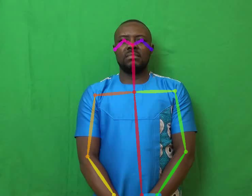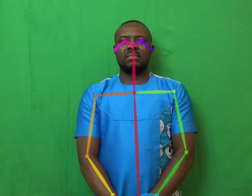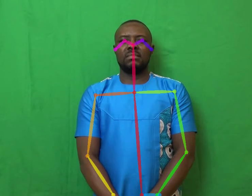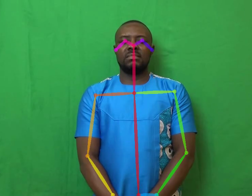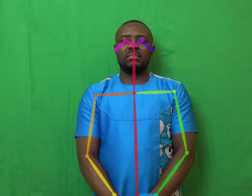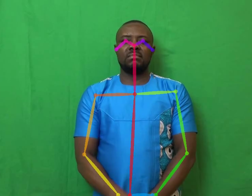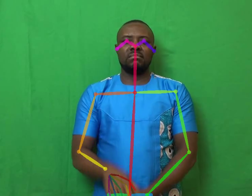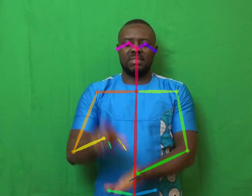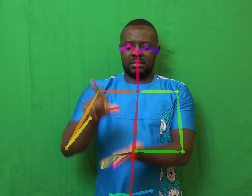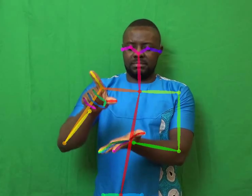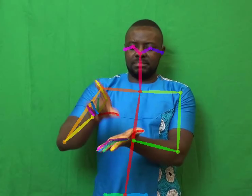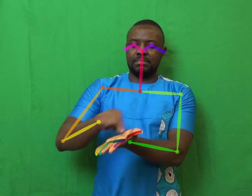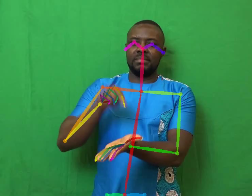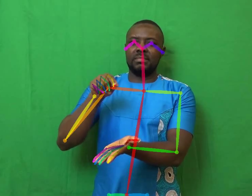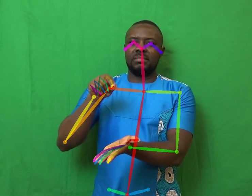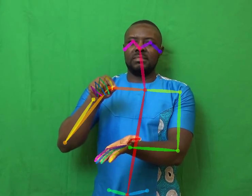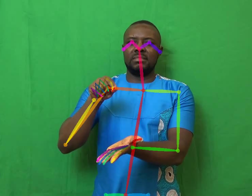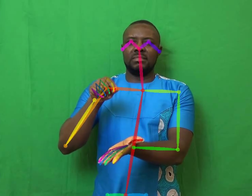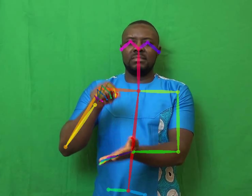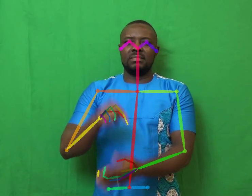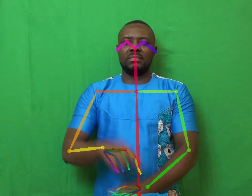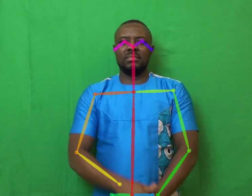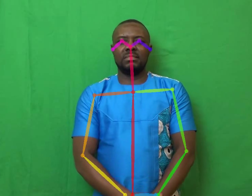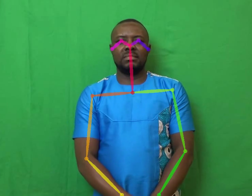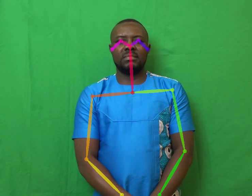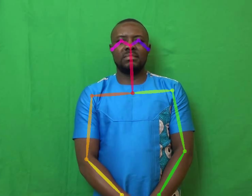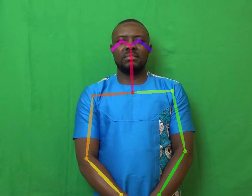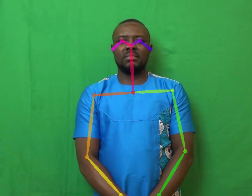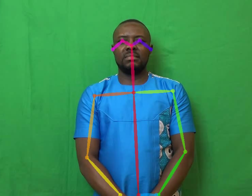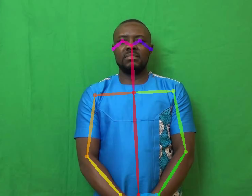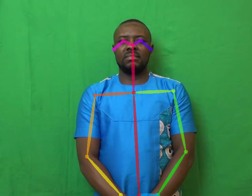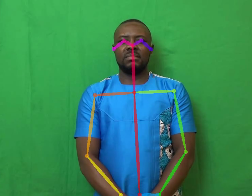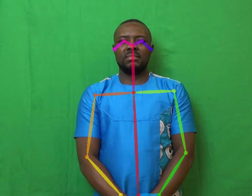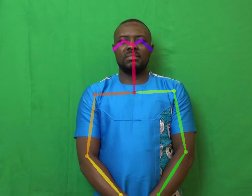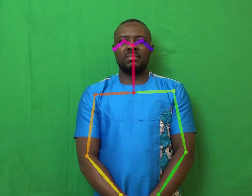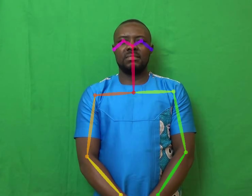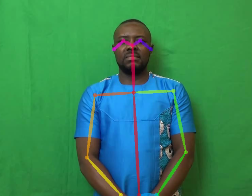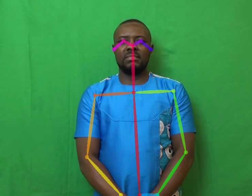print